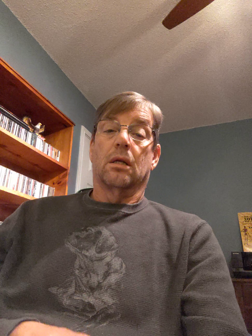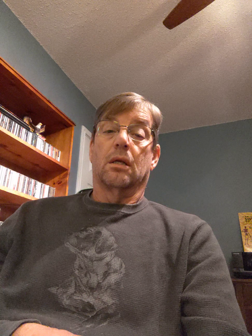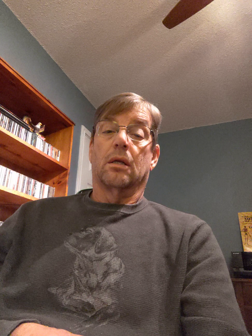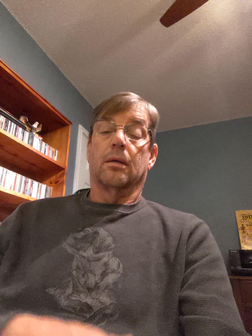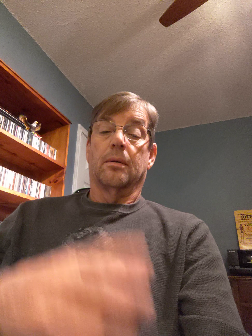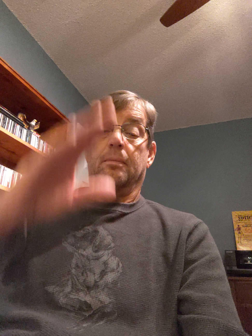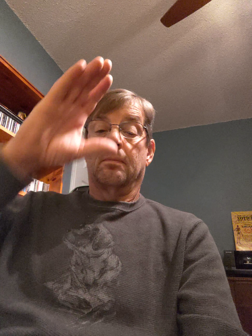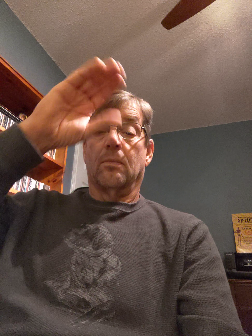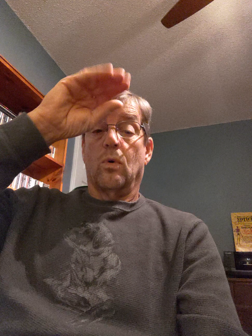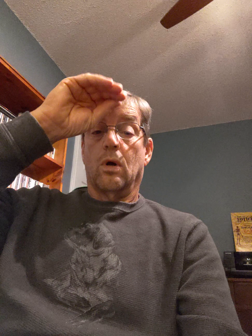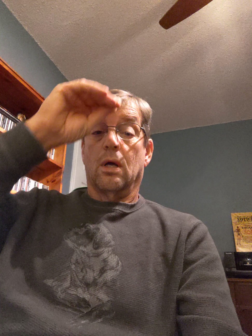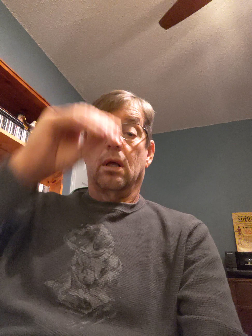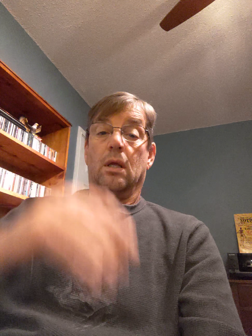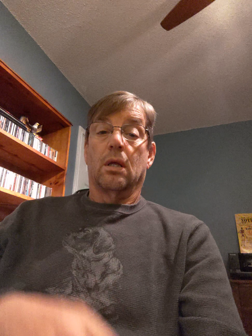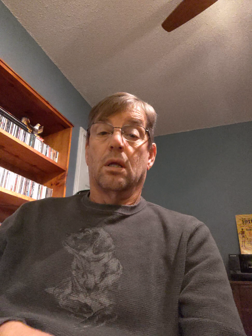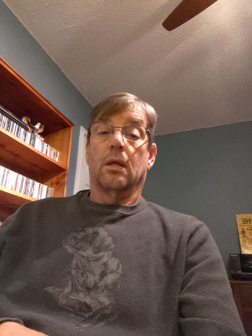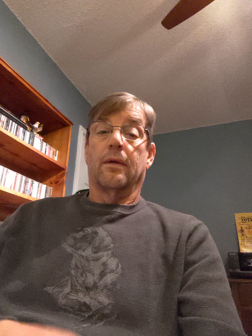boy